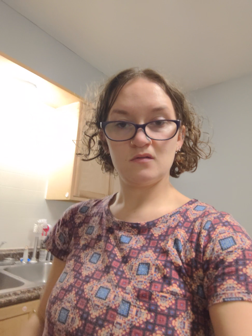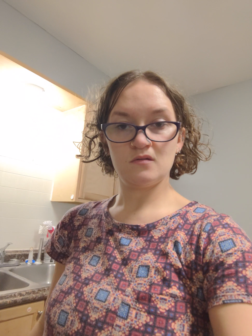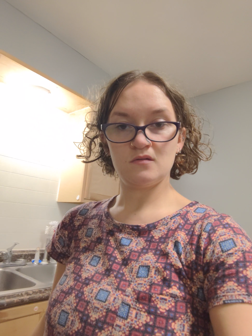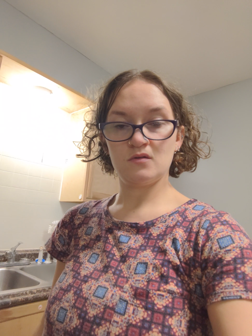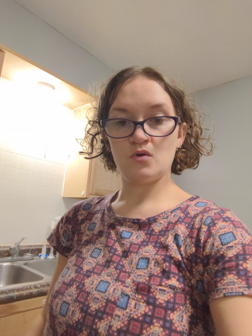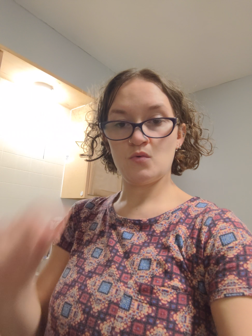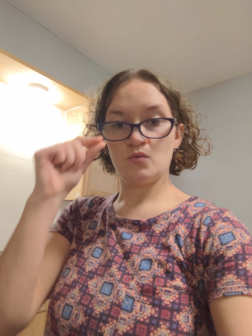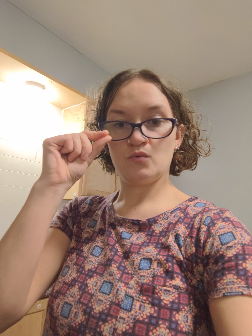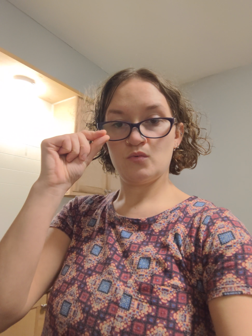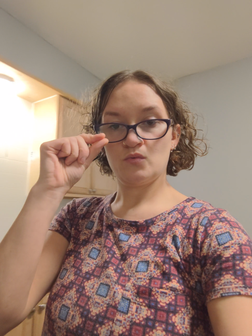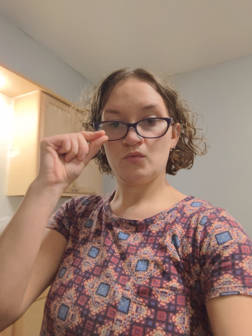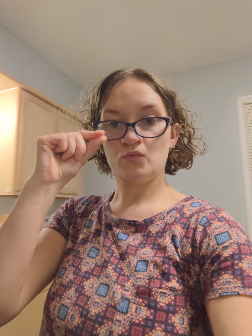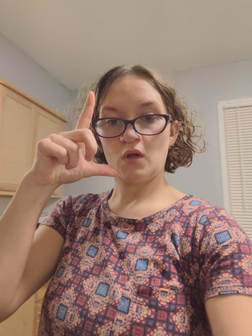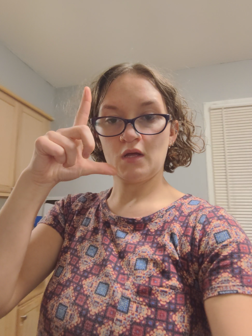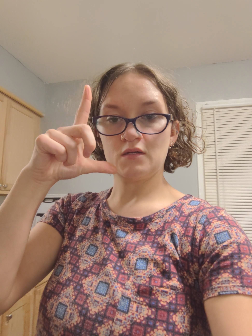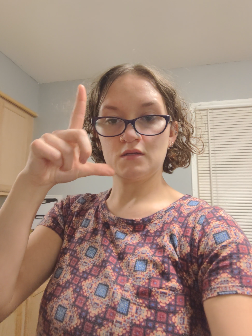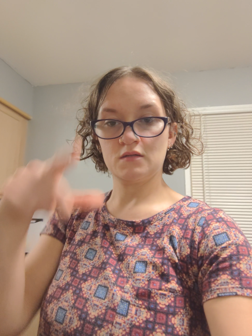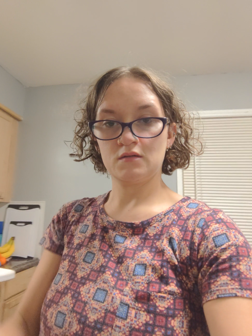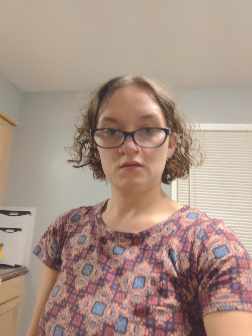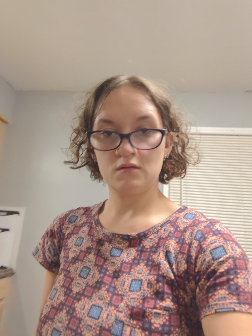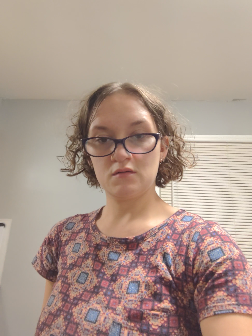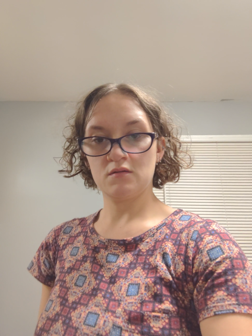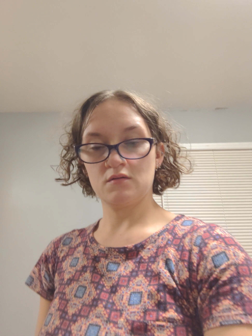awake